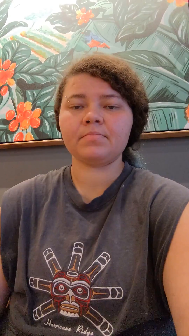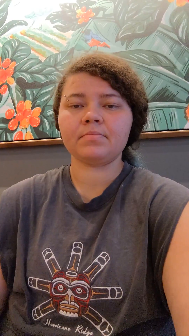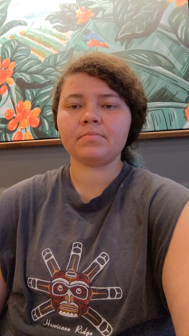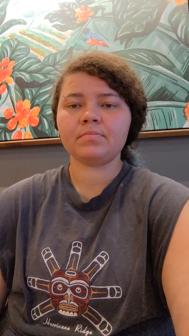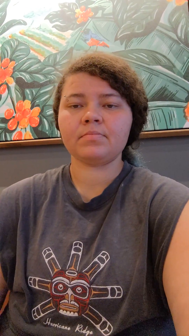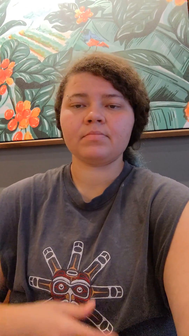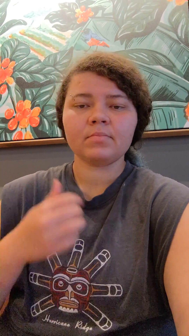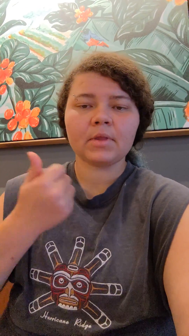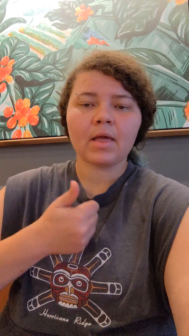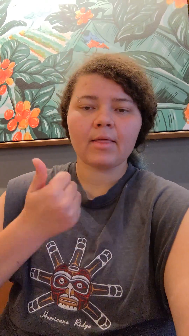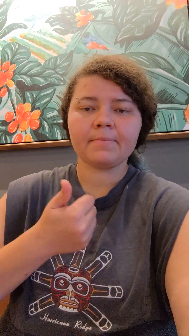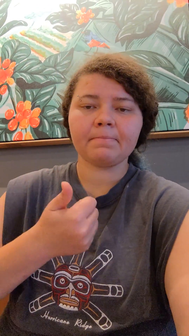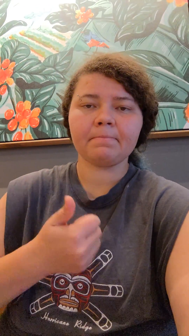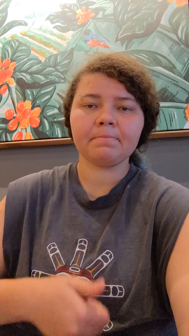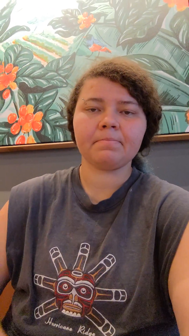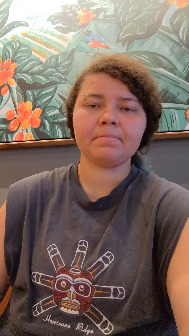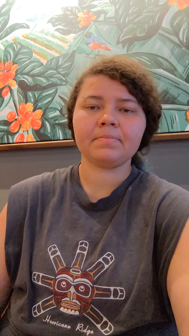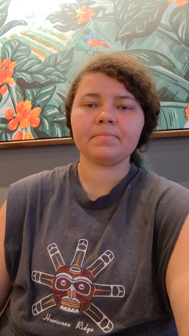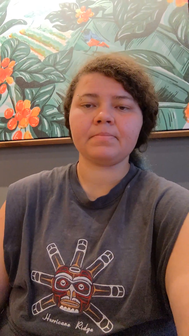help